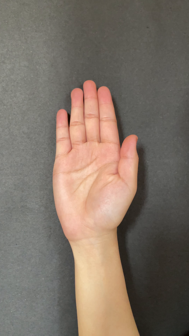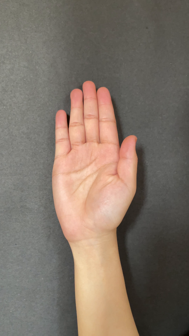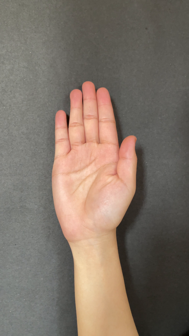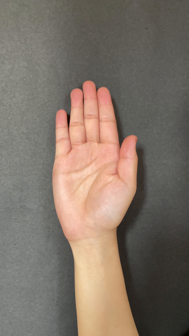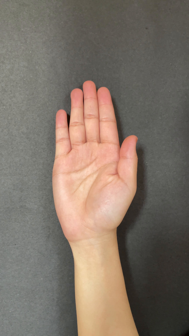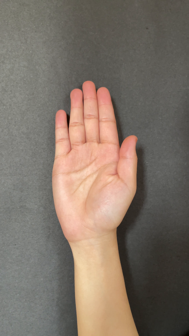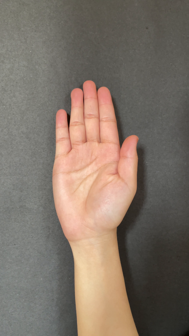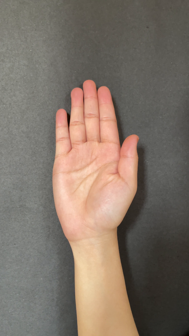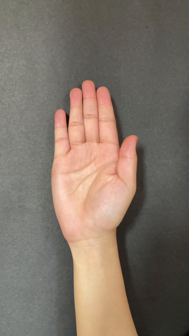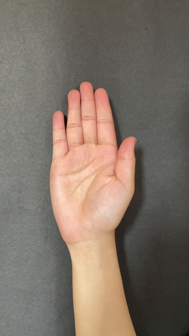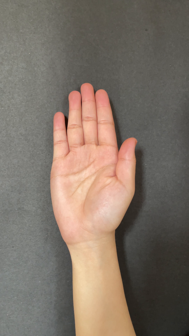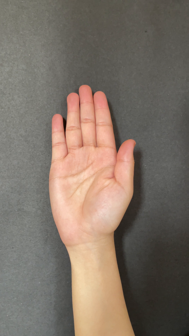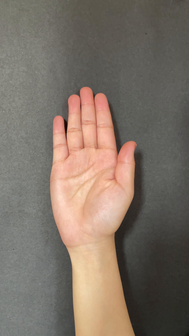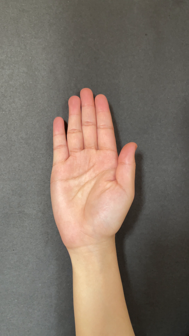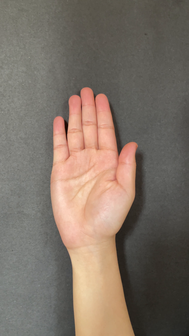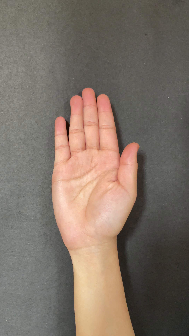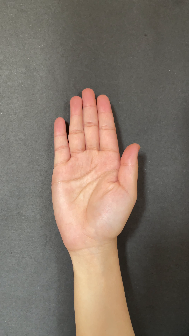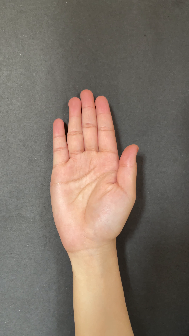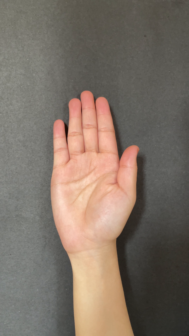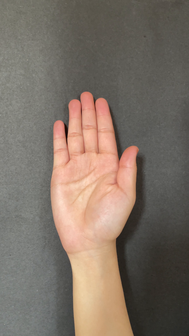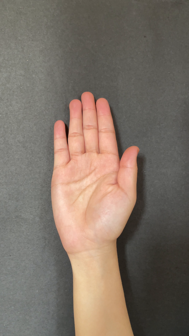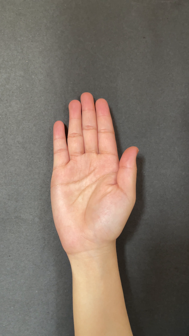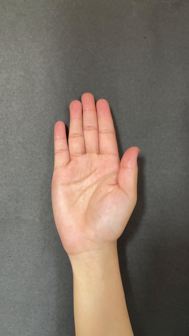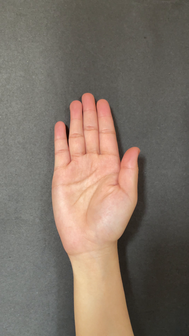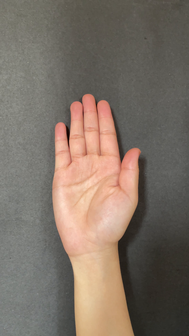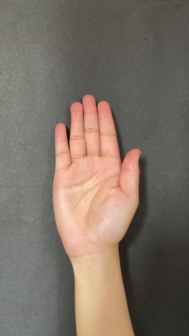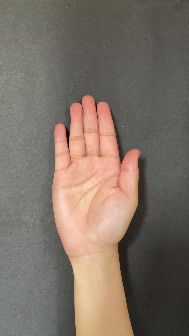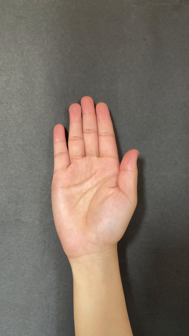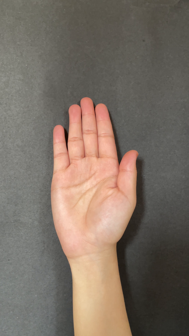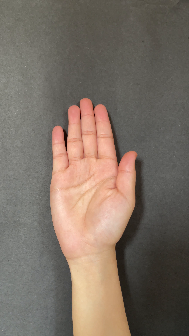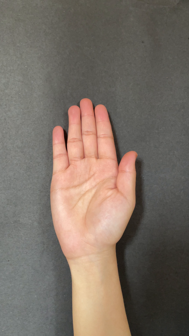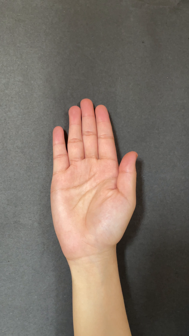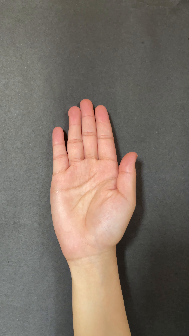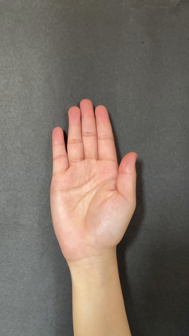छ